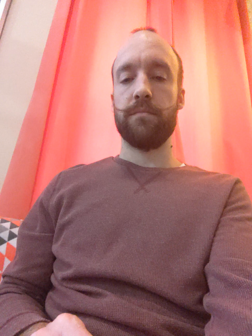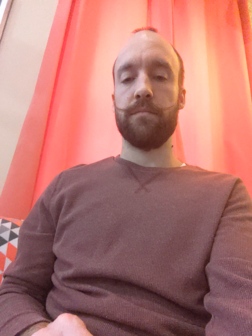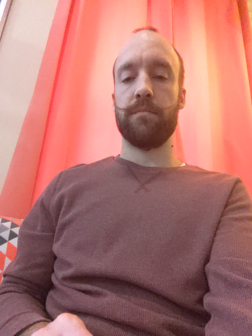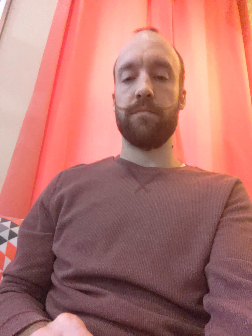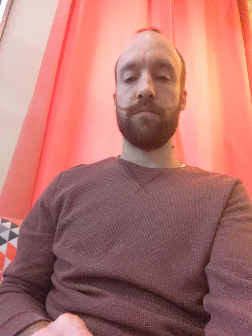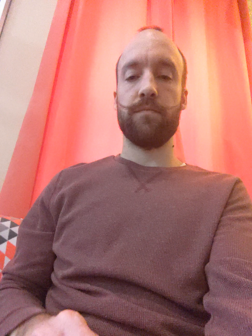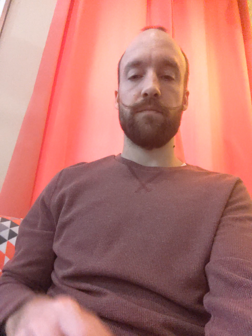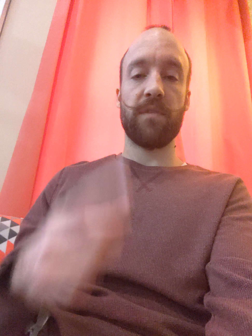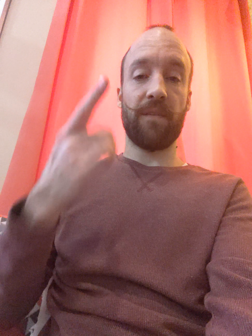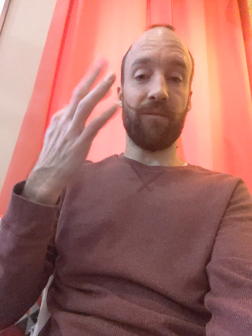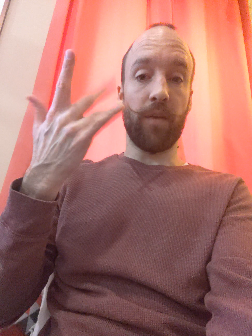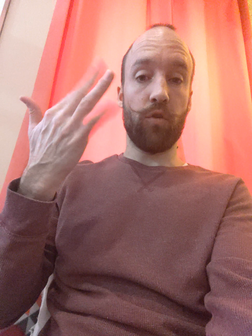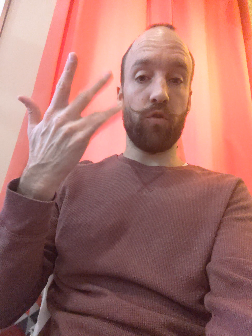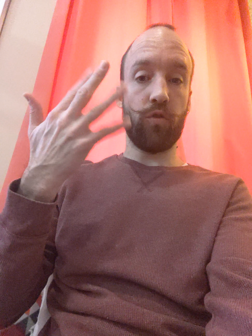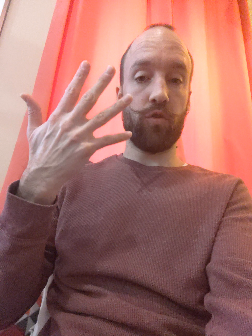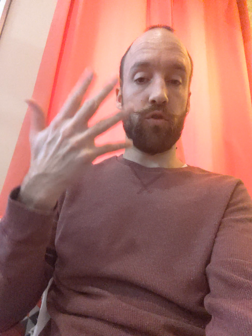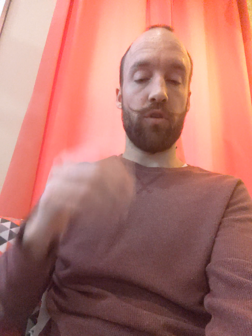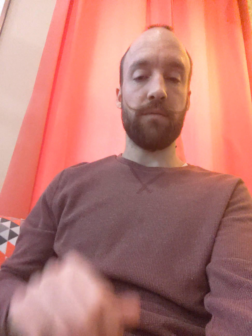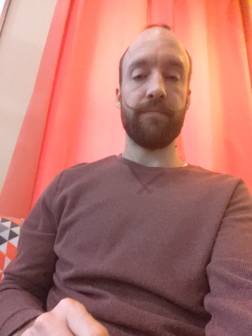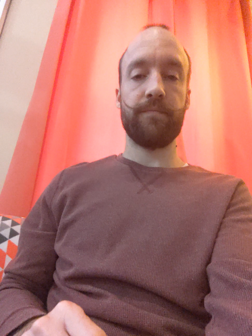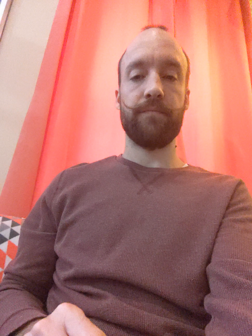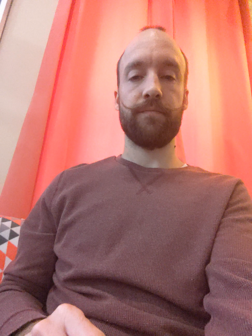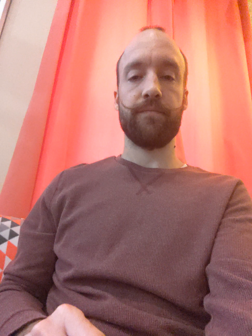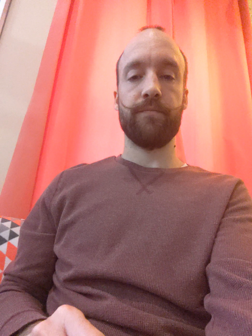finger